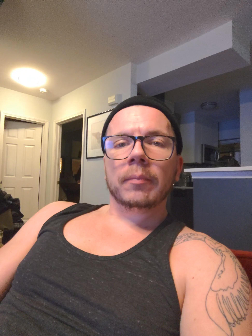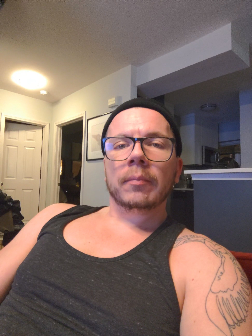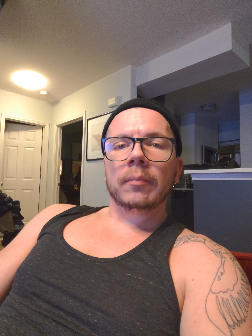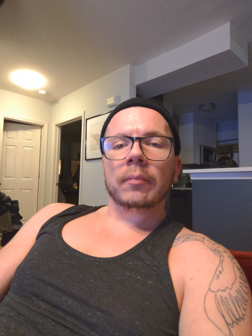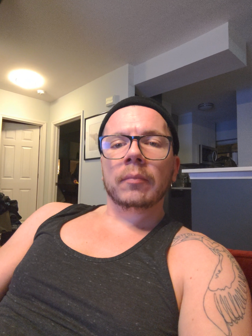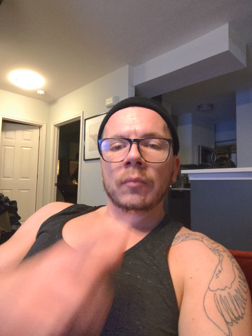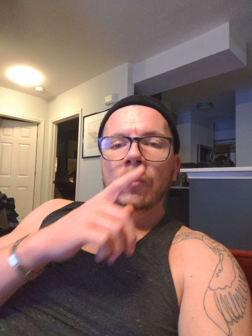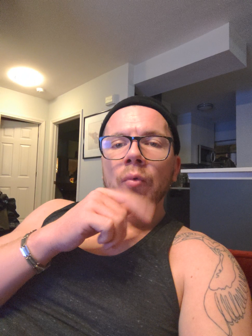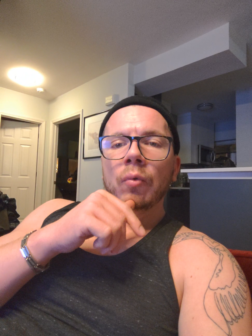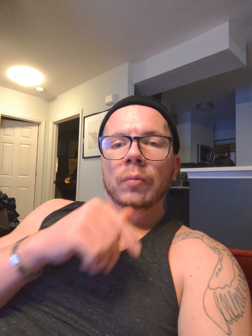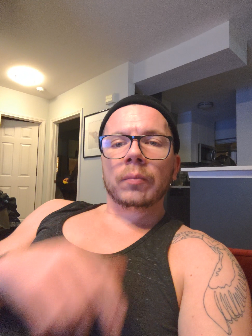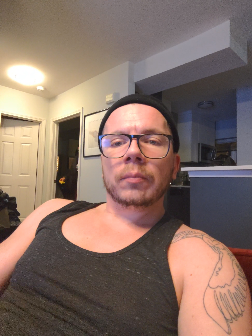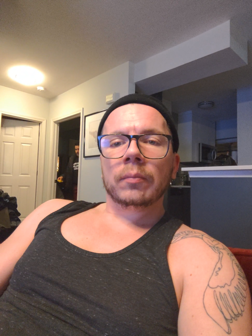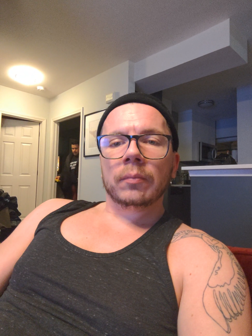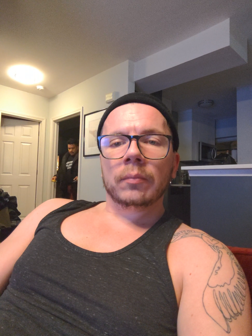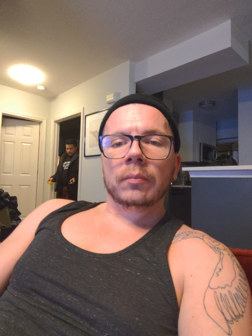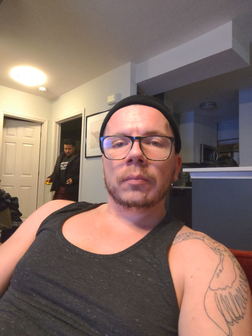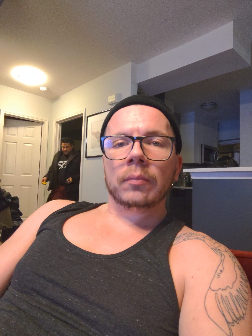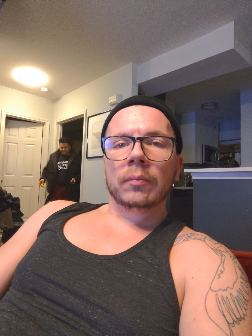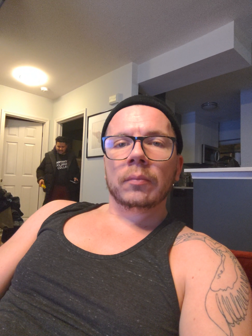who